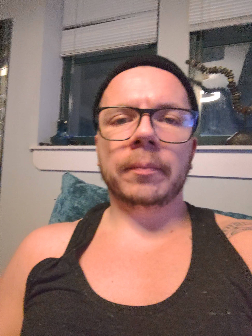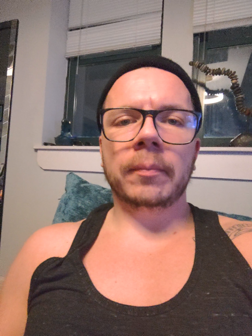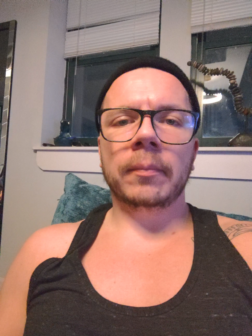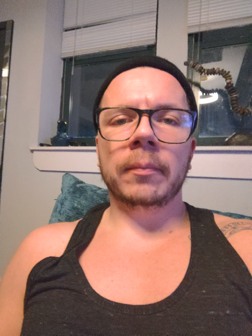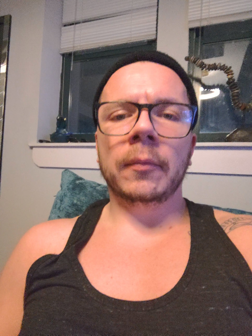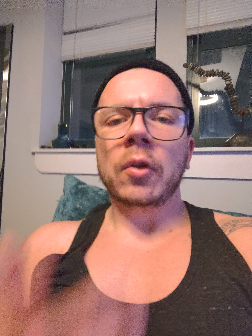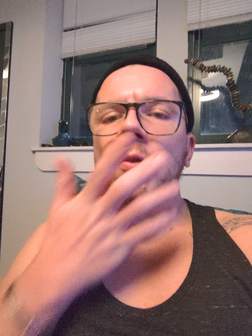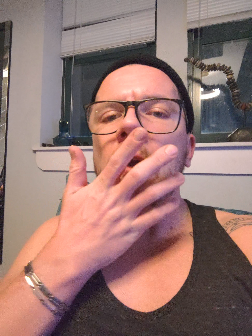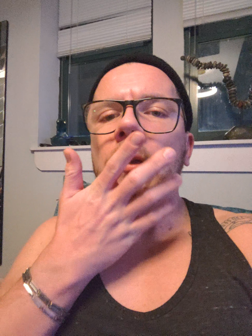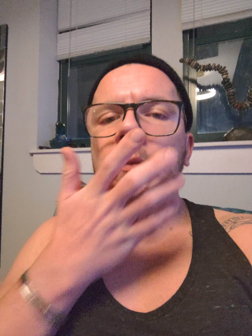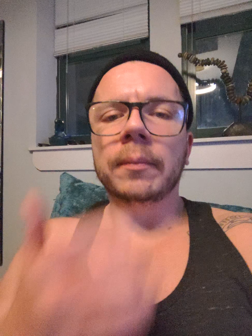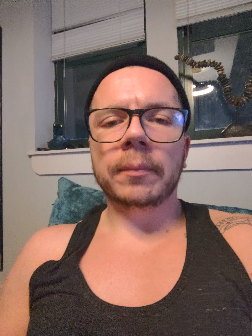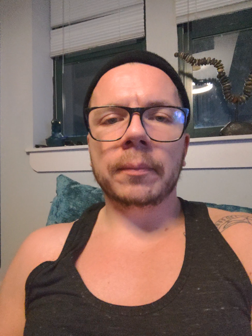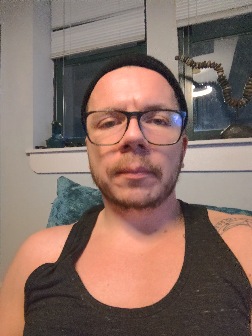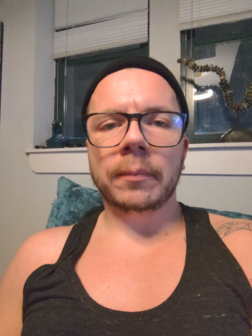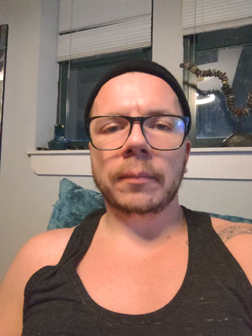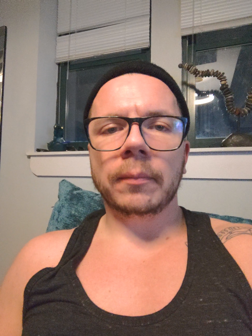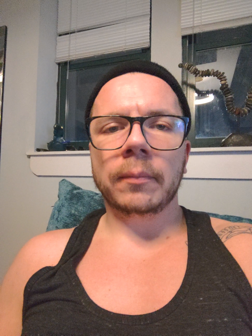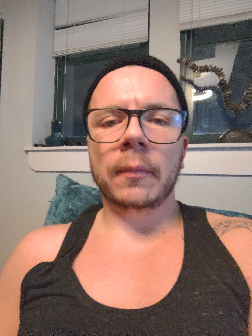grass